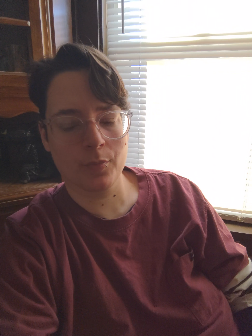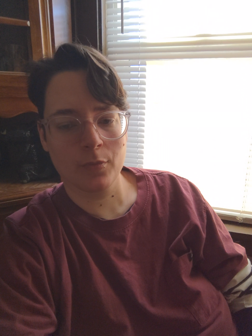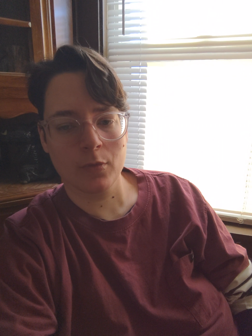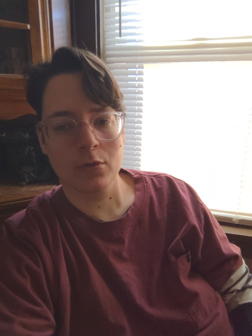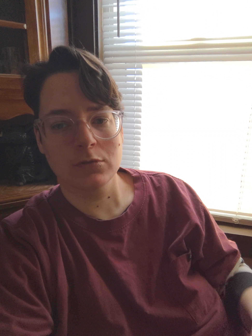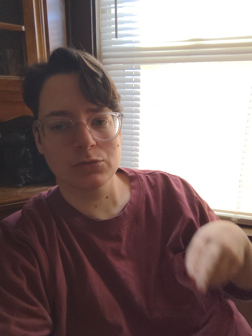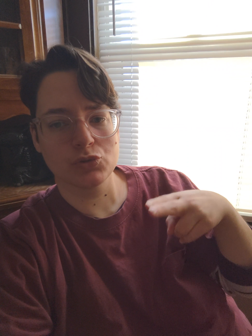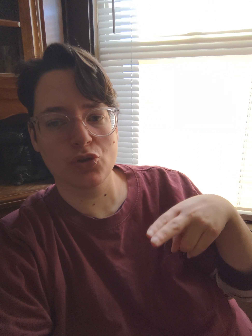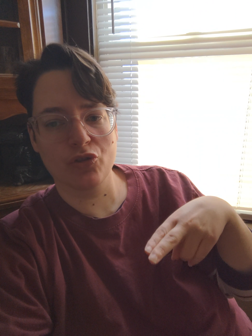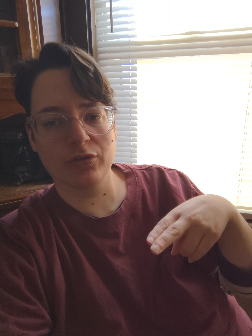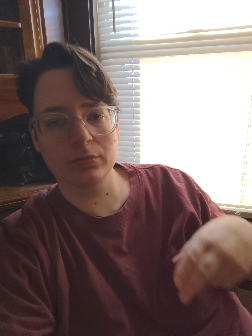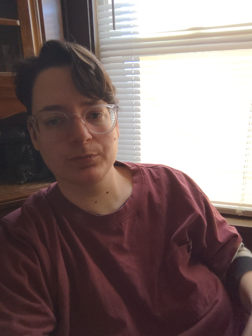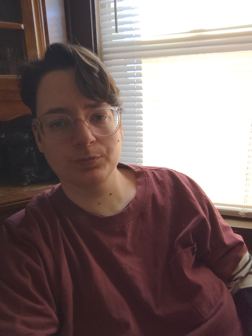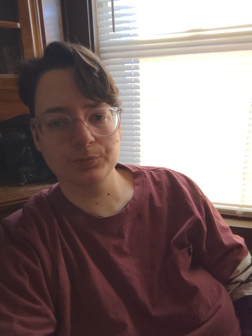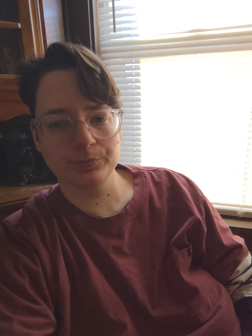chair